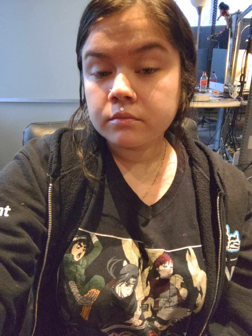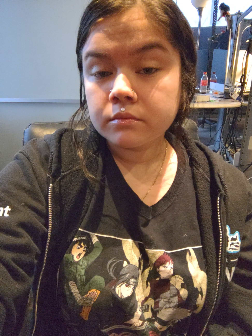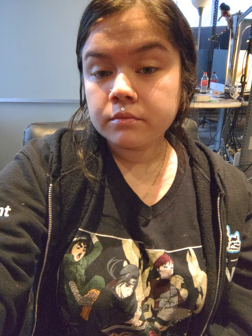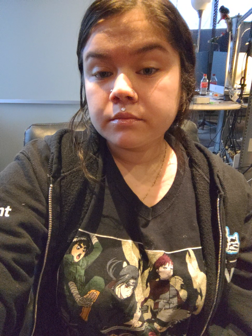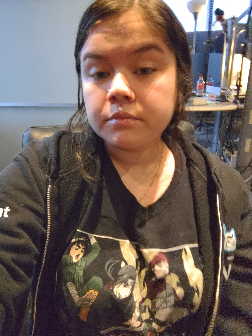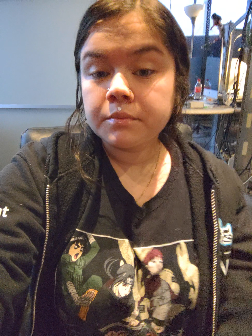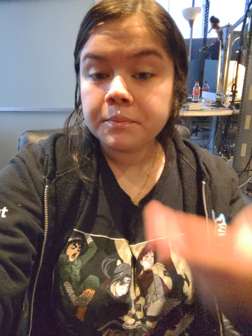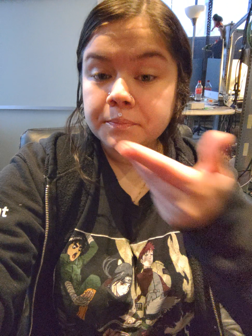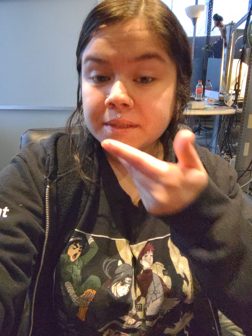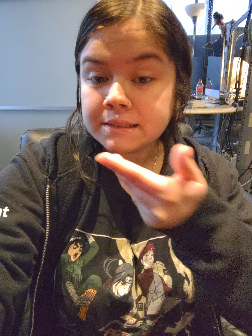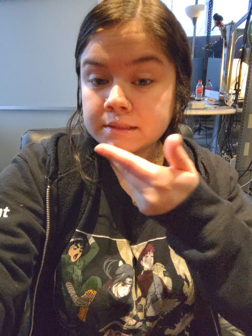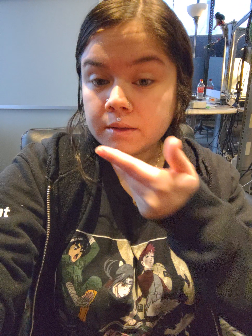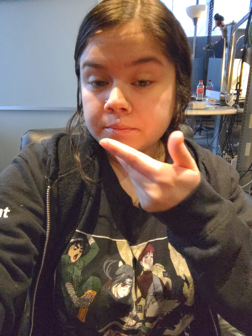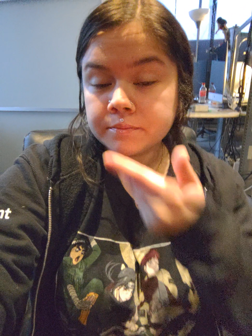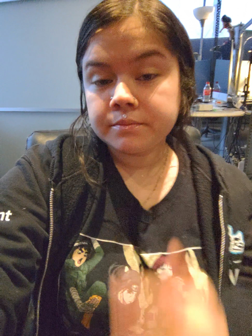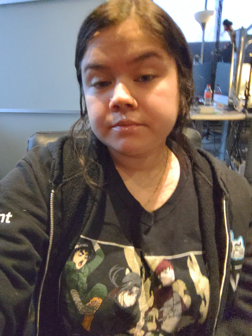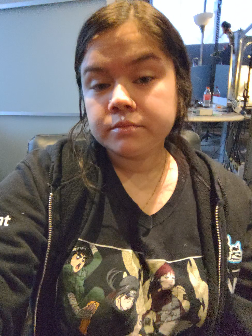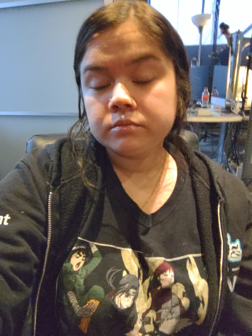pizza